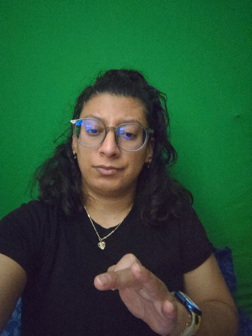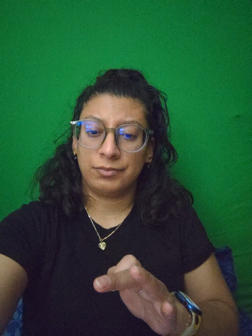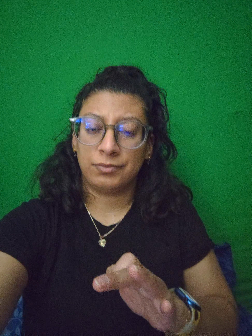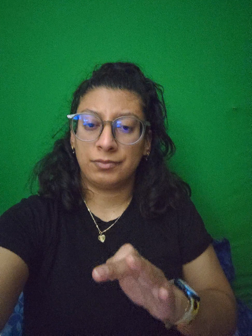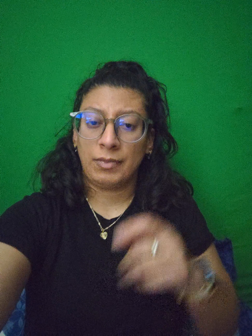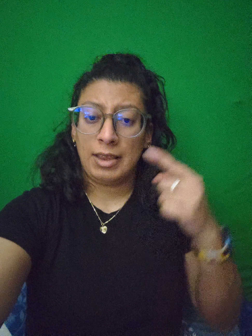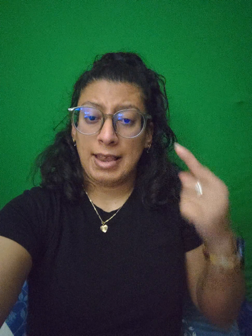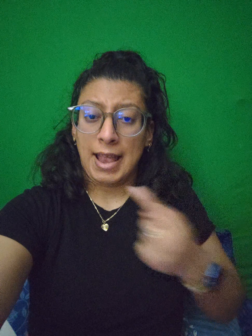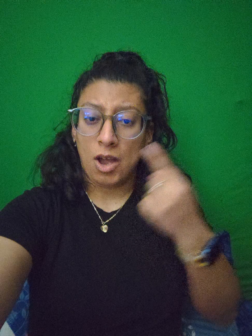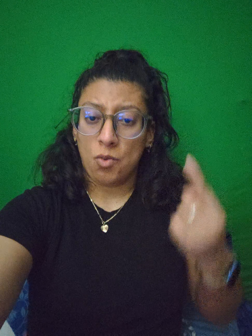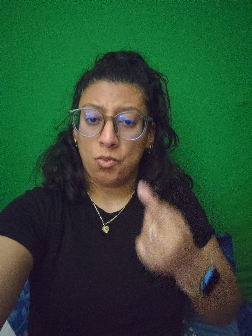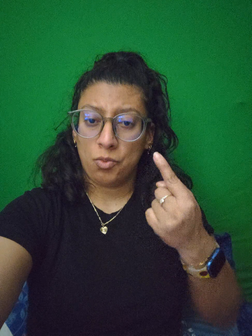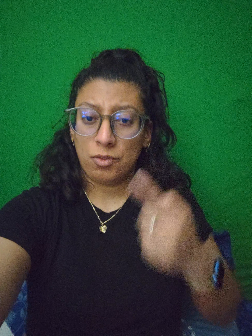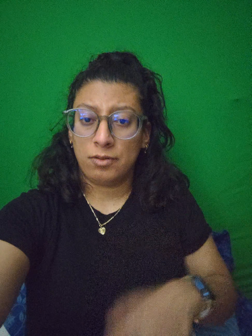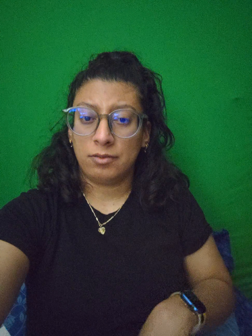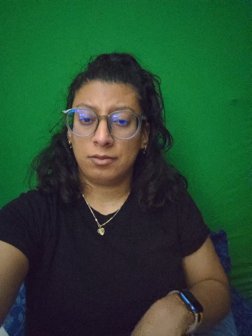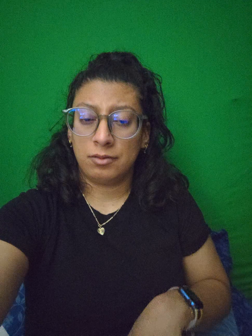owie